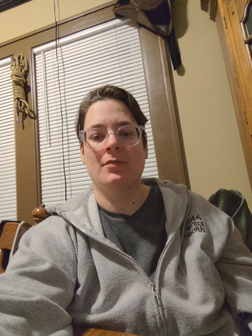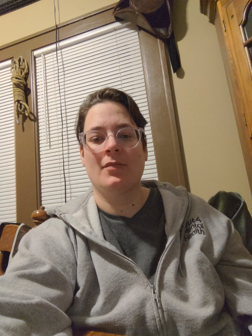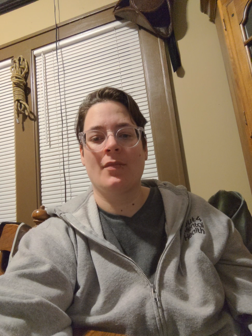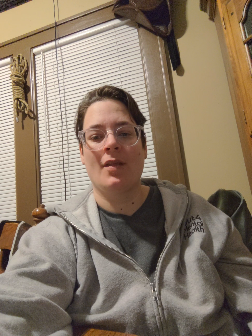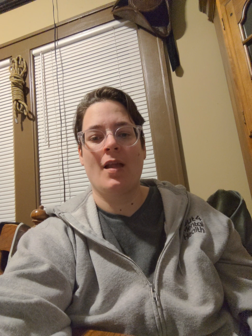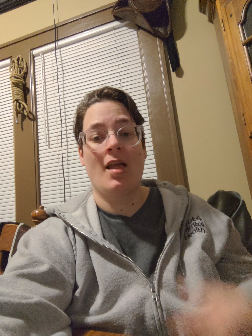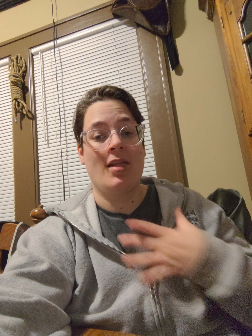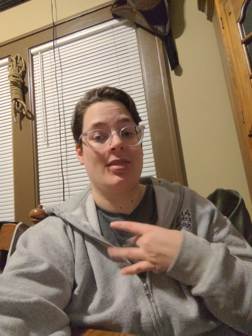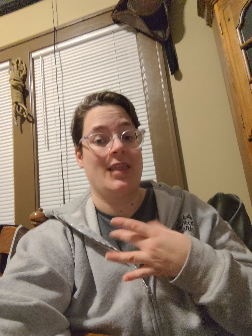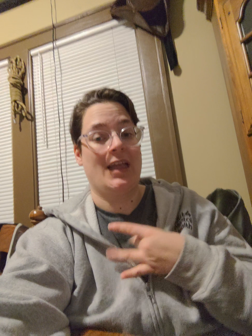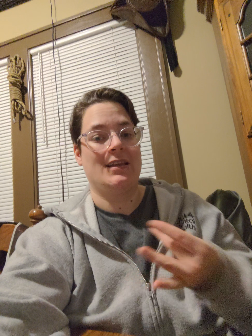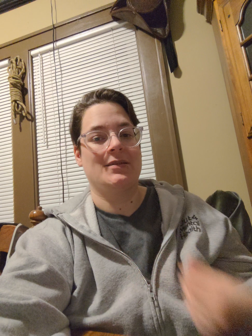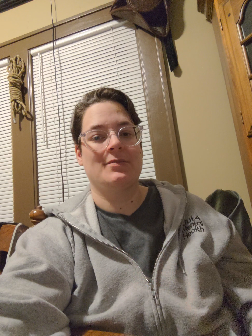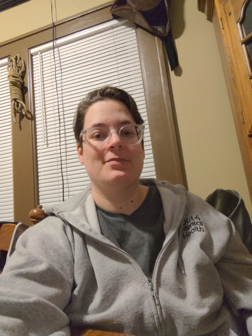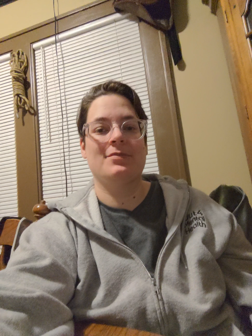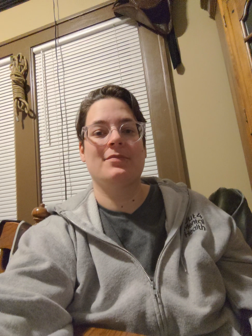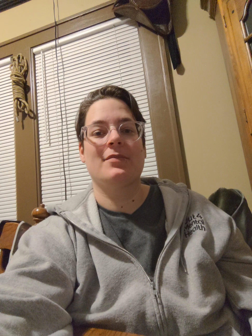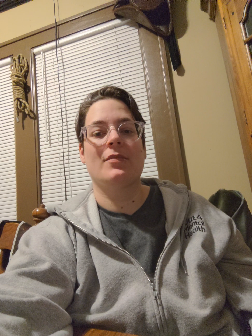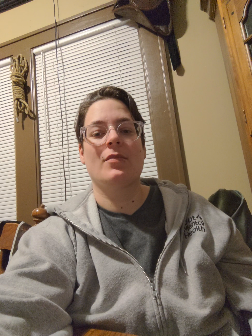like